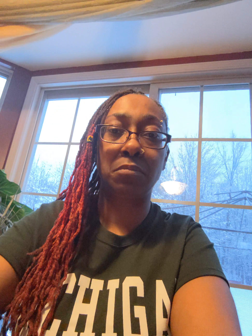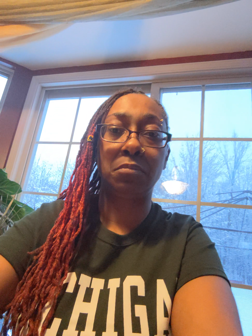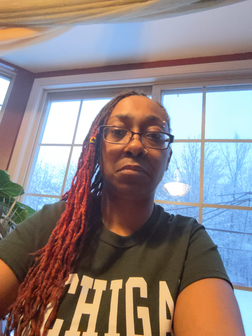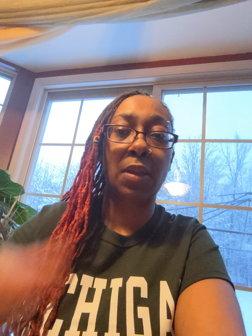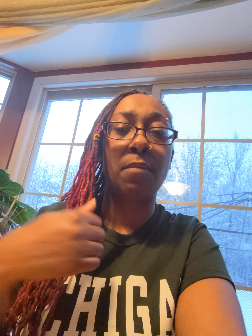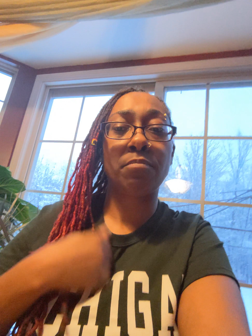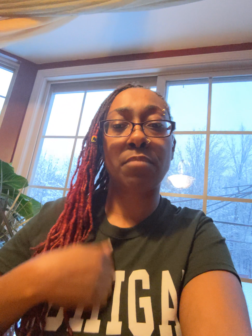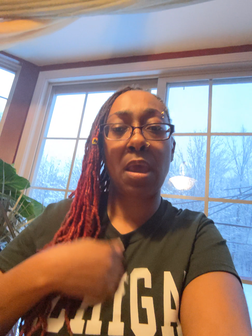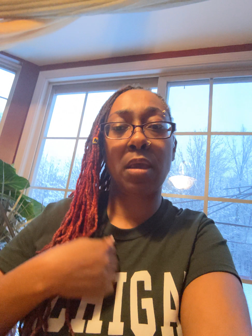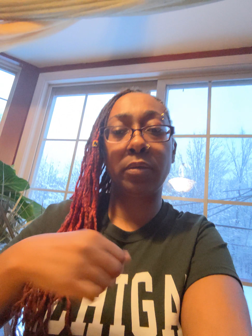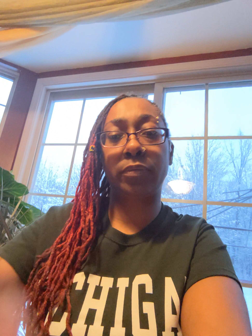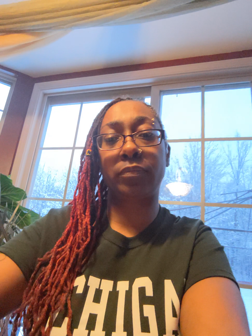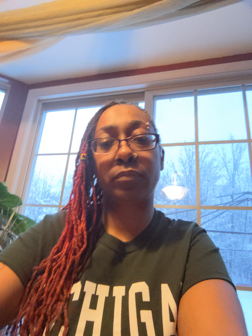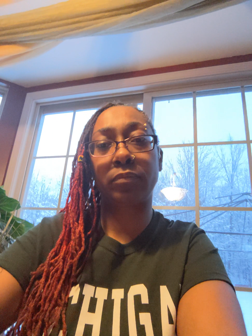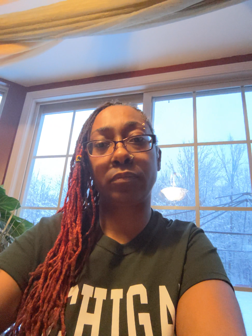bath